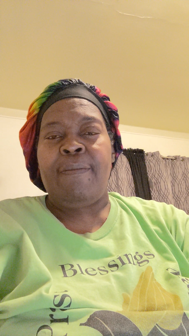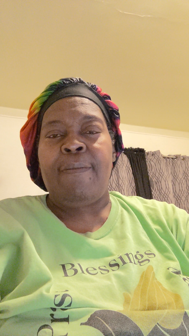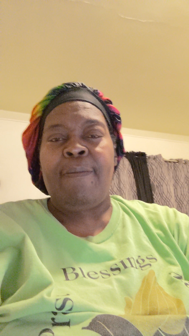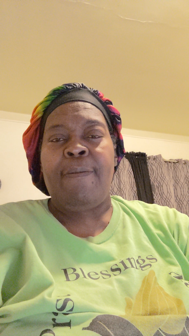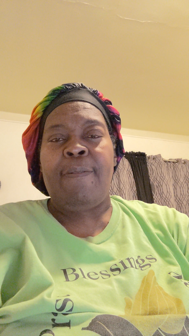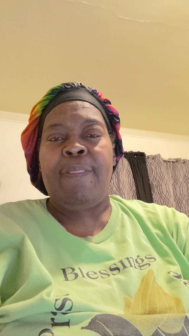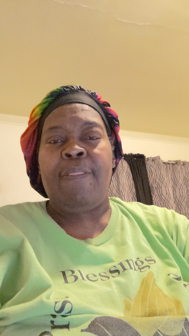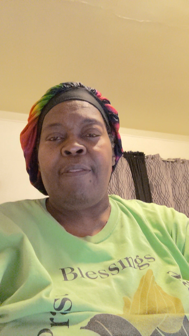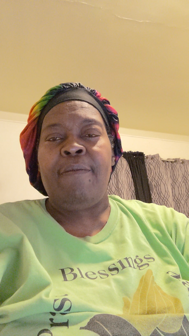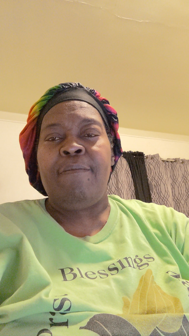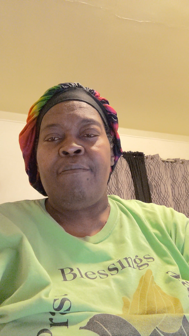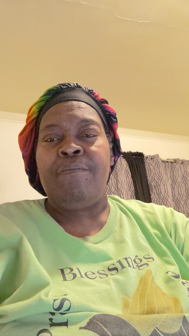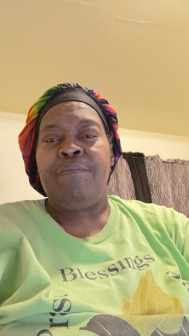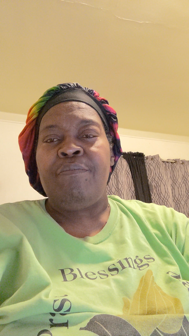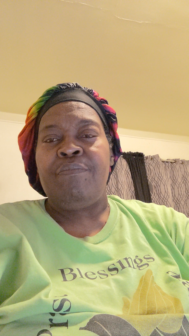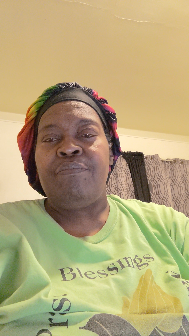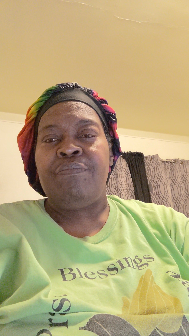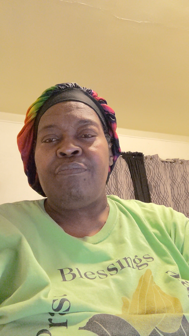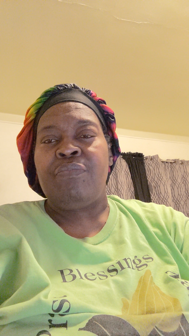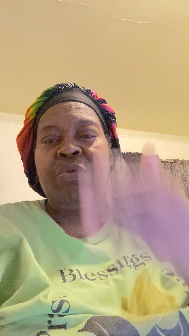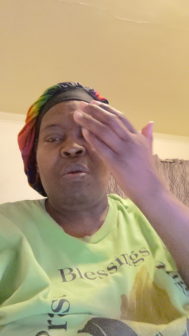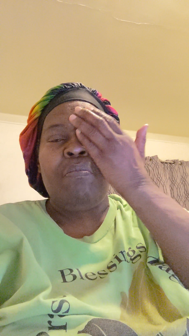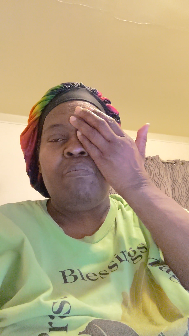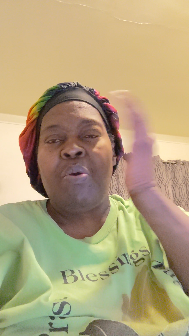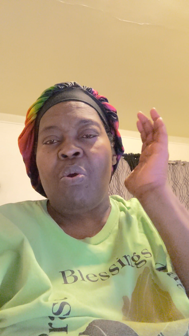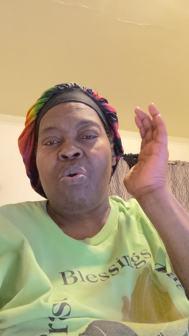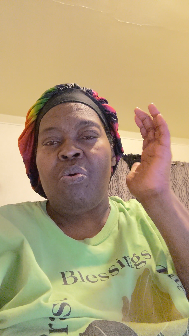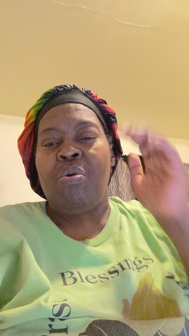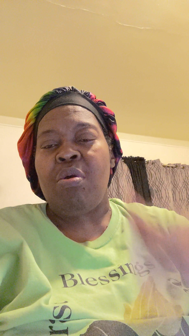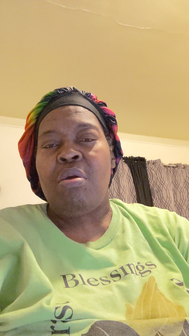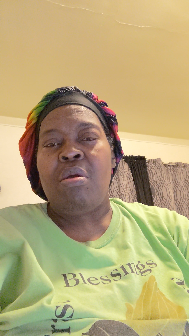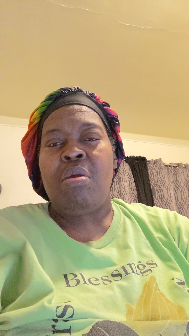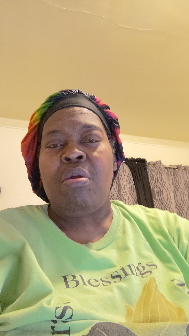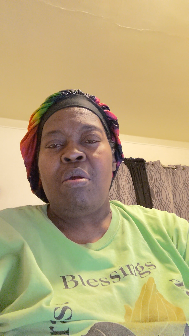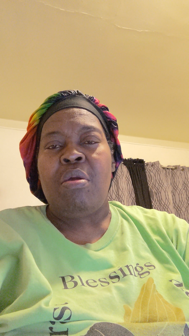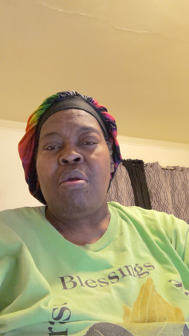peekaboo